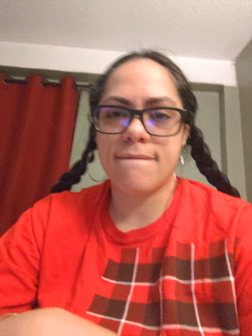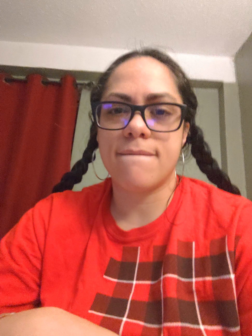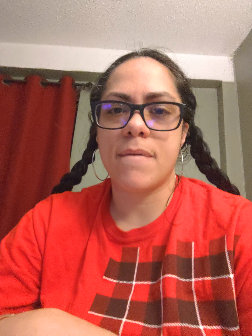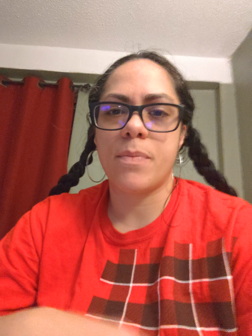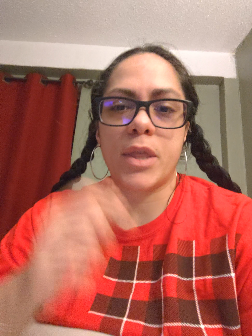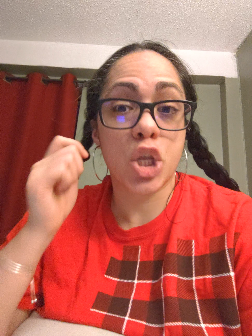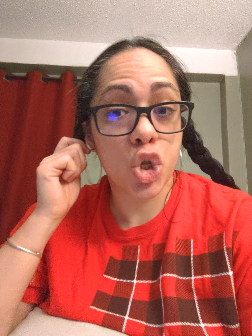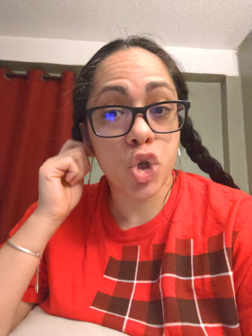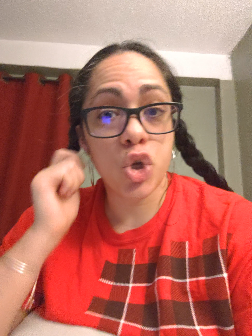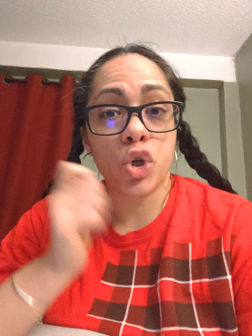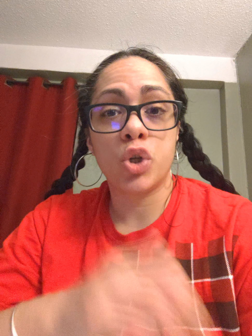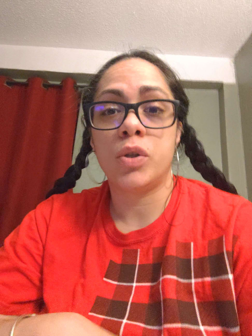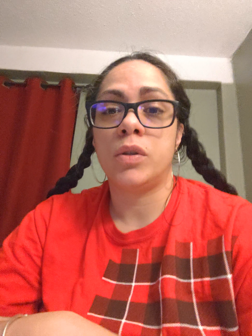ear